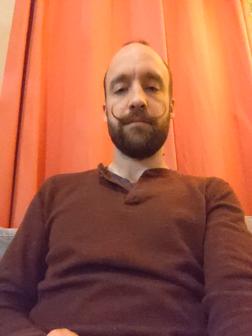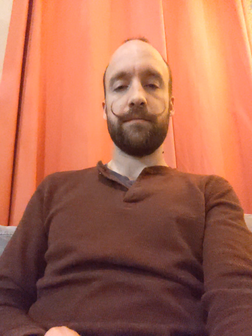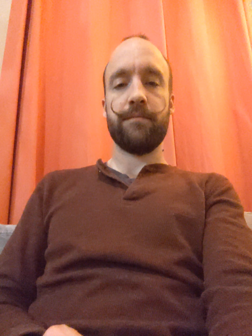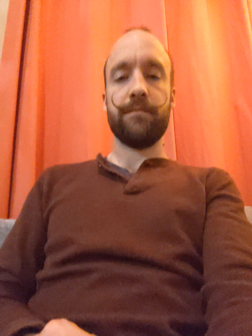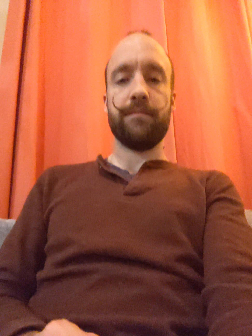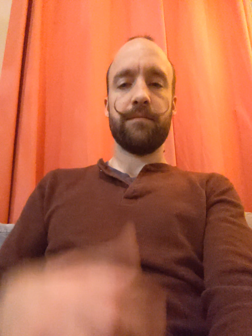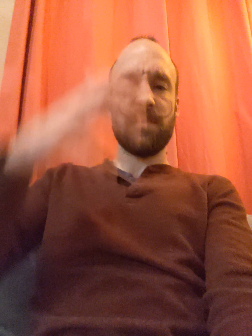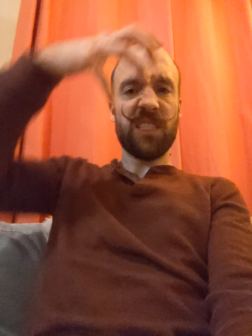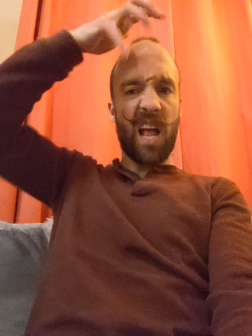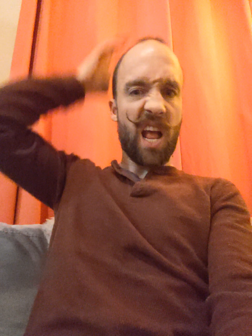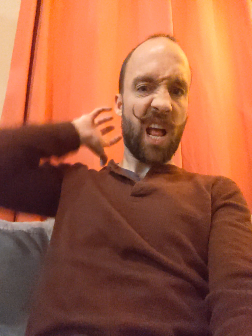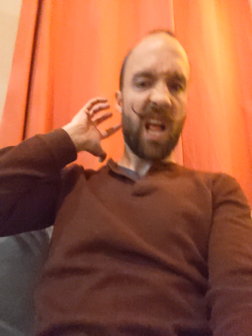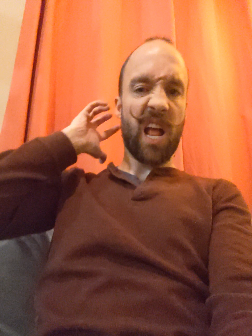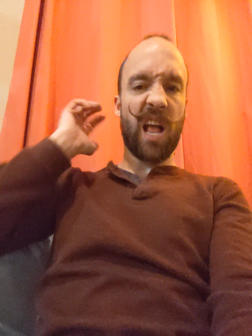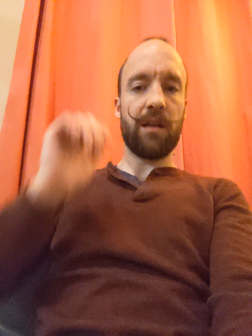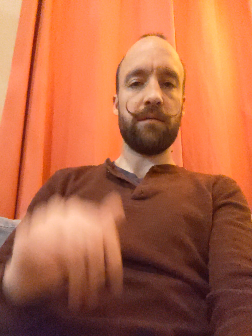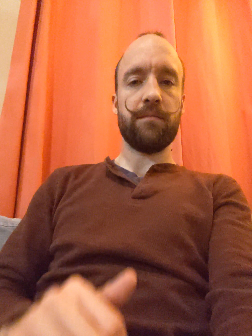lion